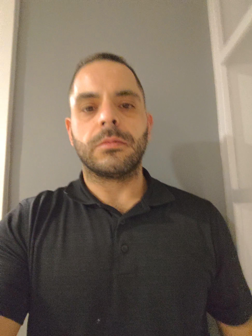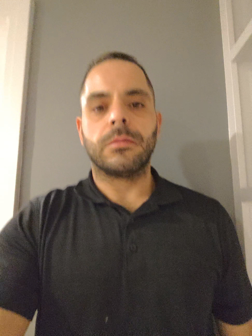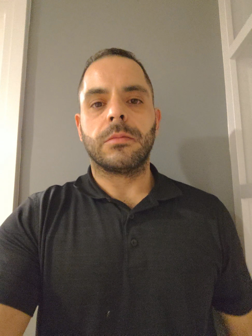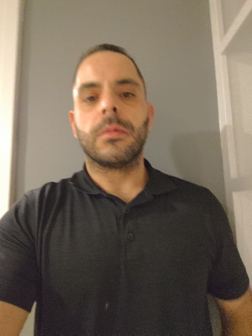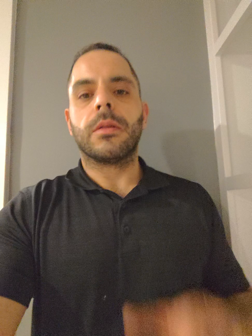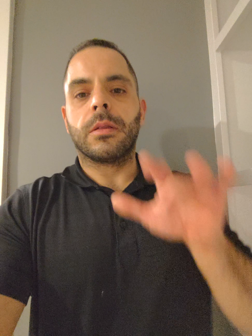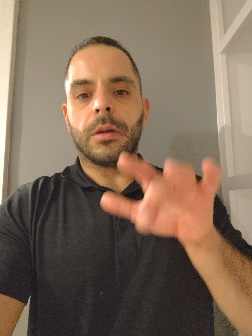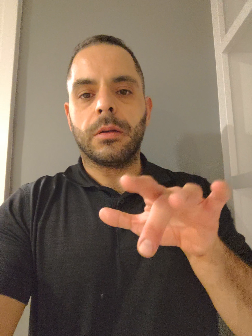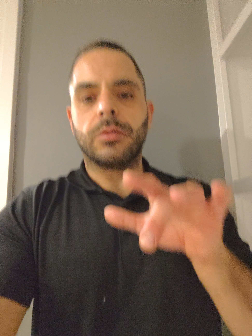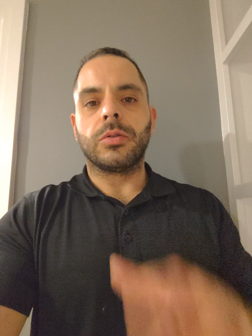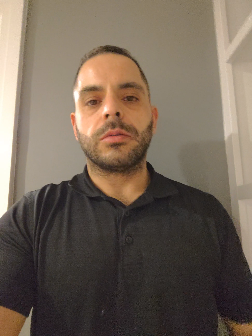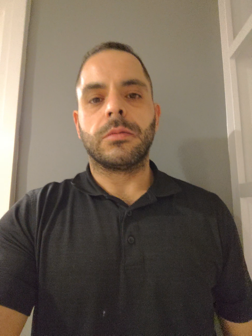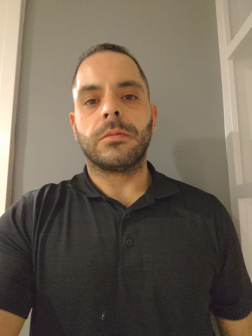touch